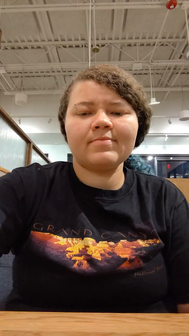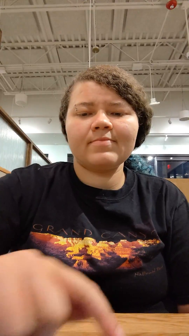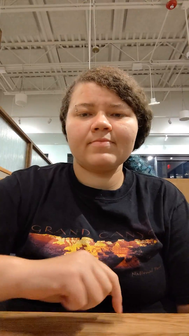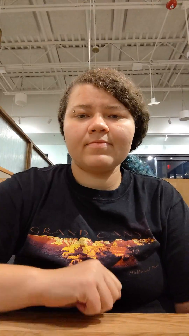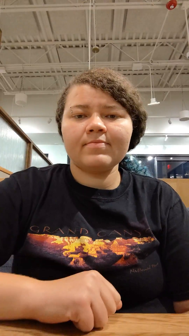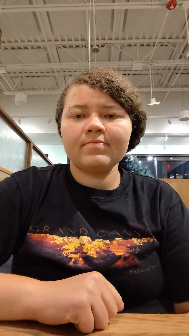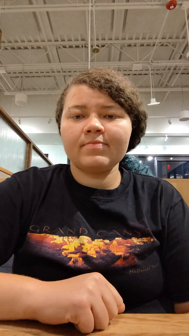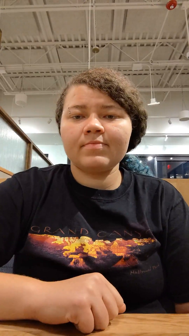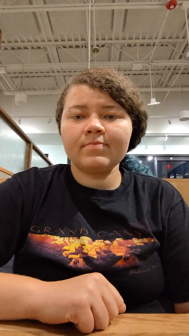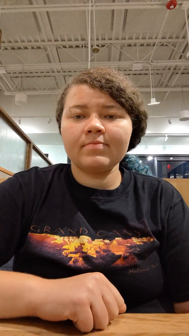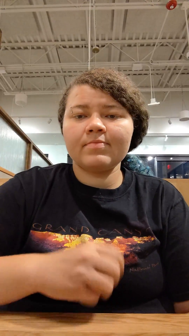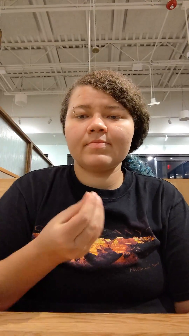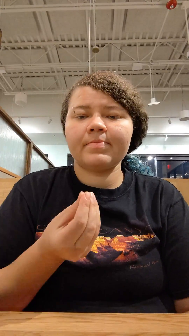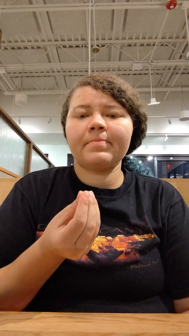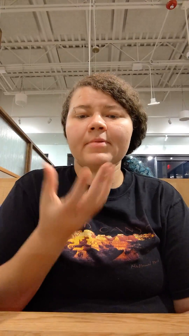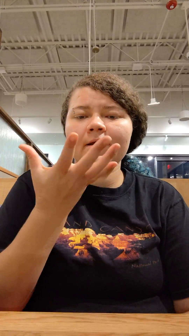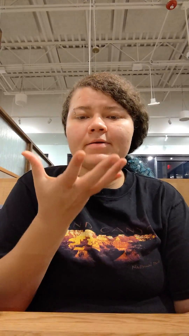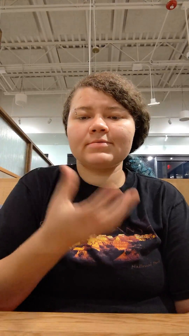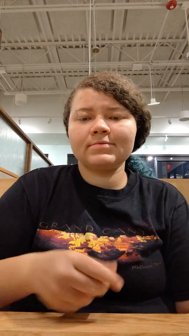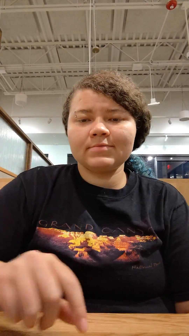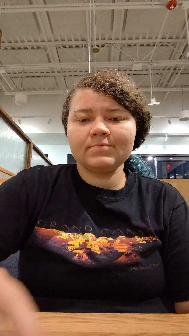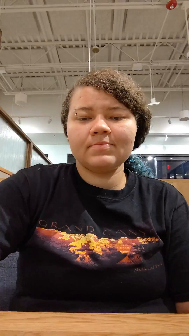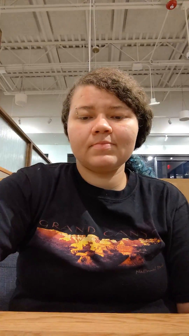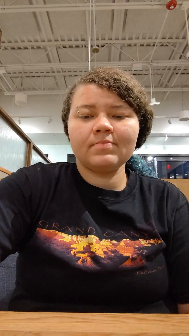plants